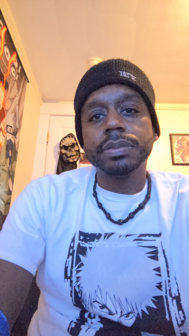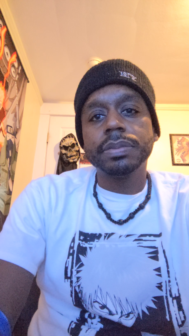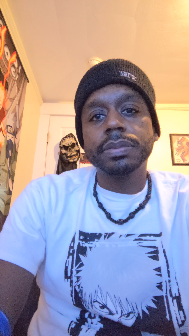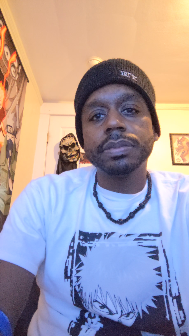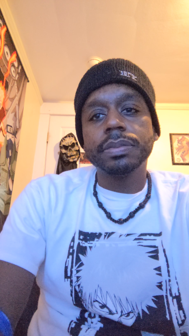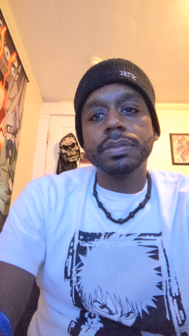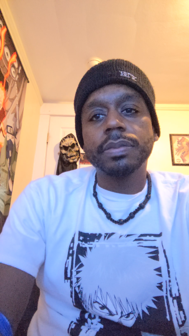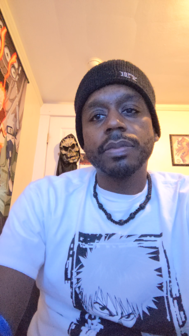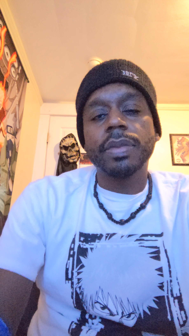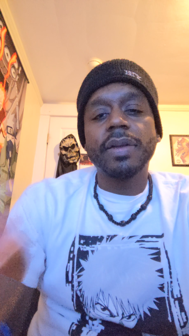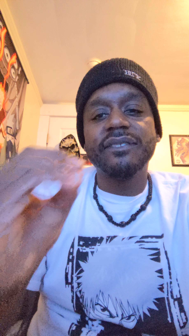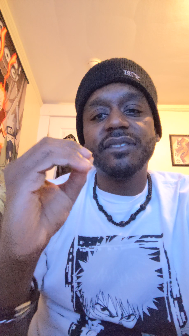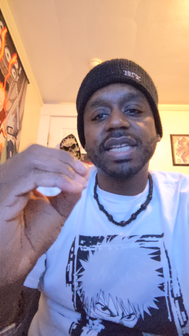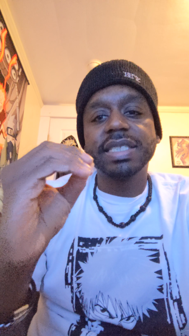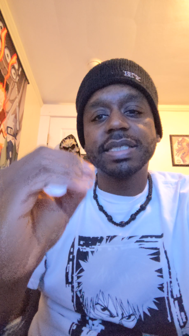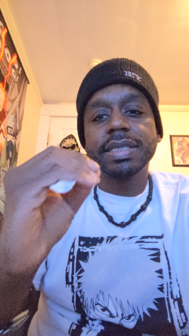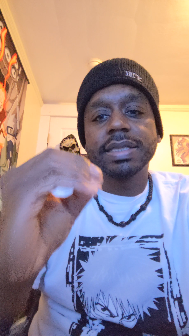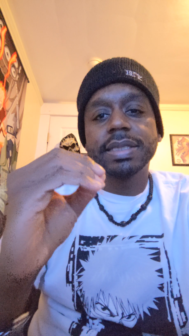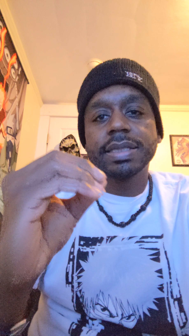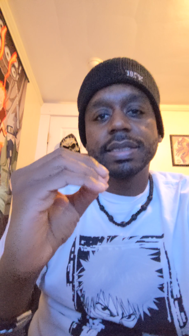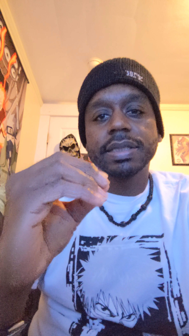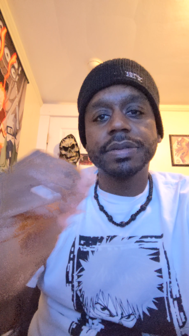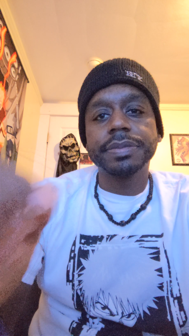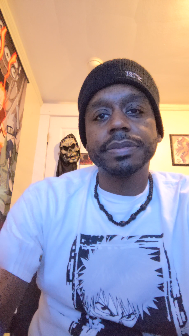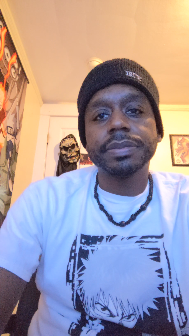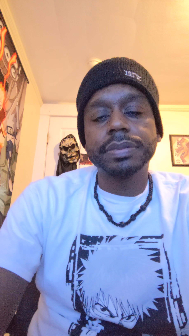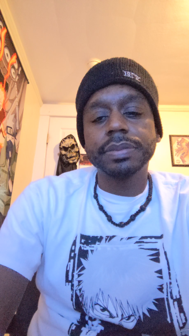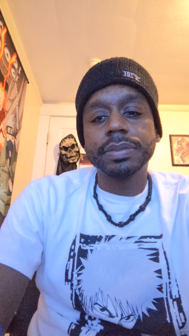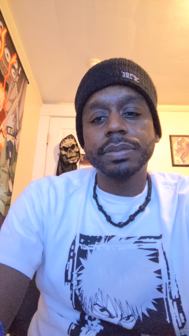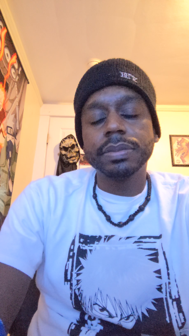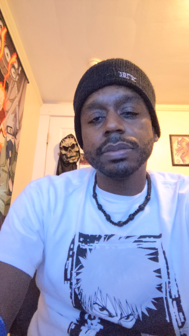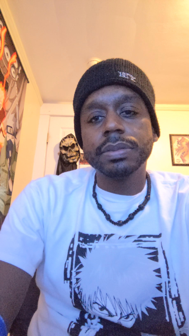fix